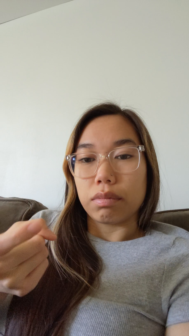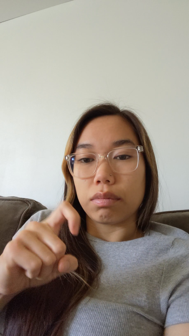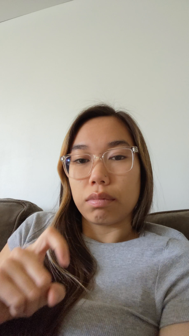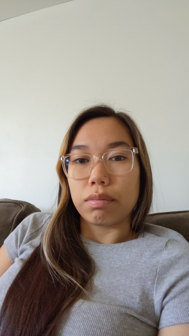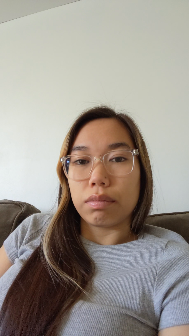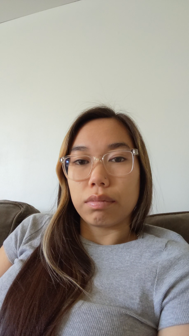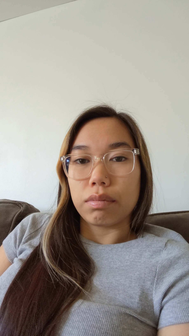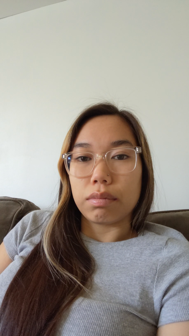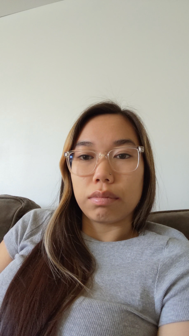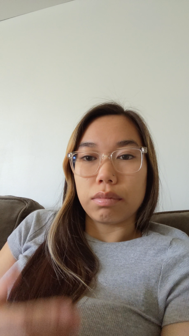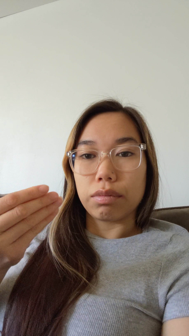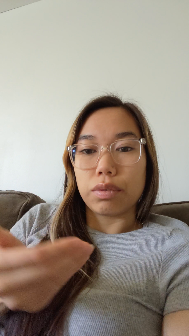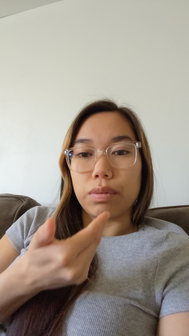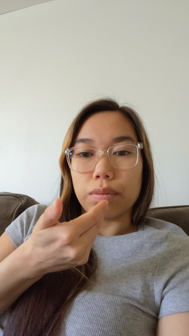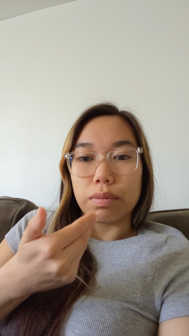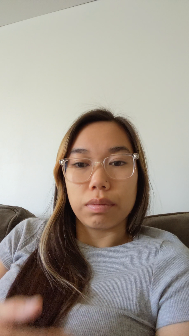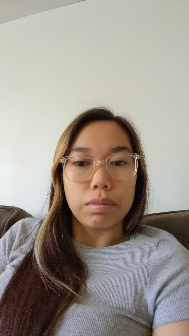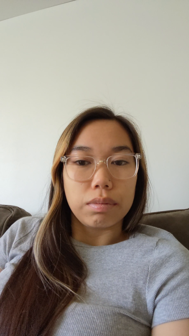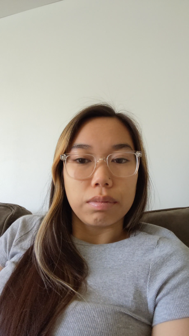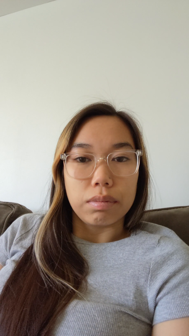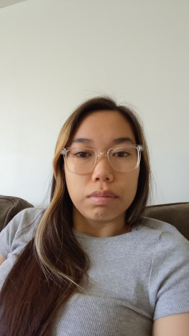new